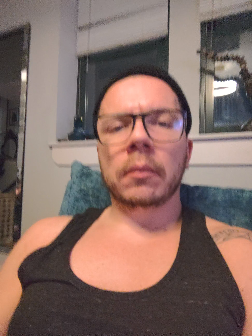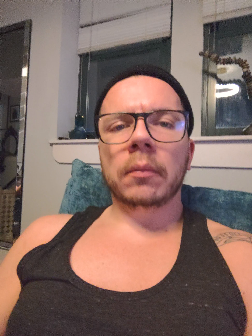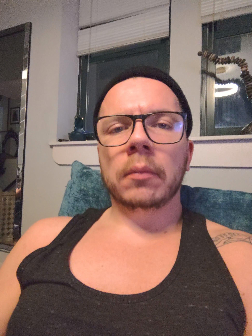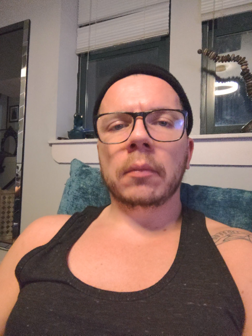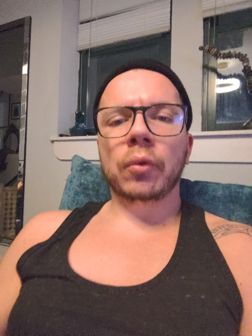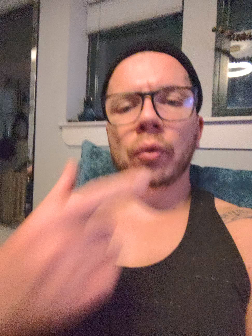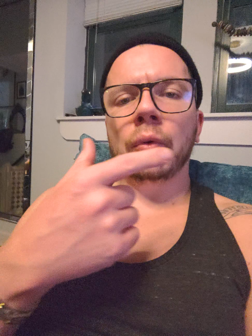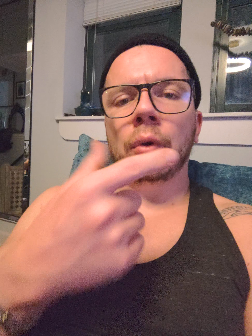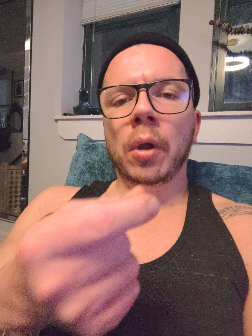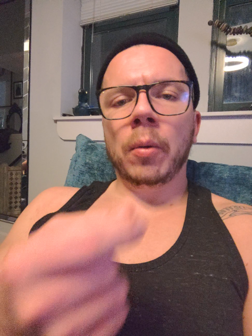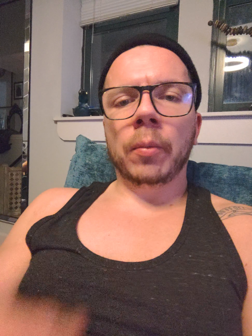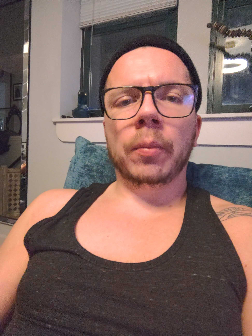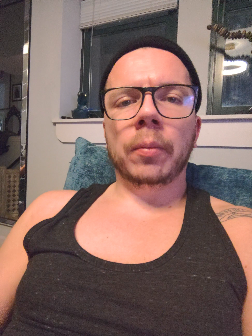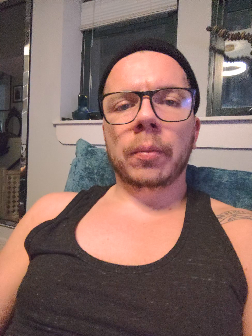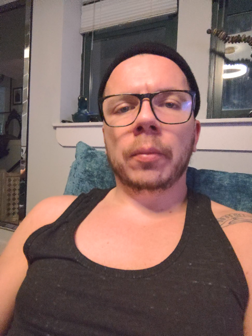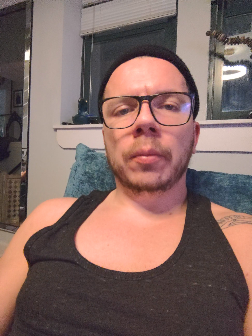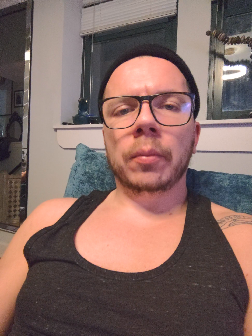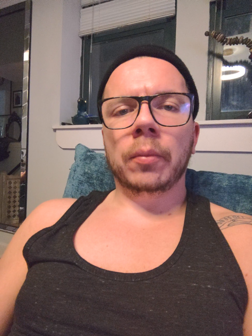go